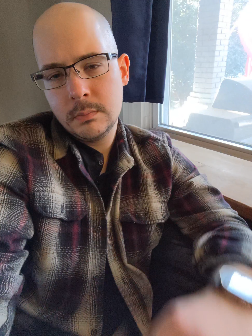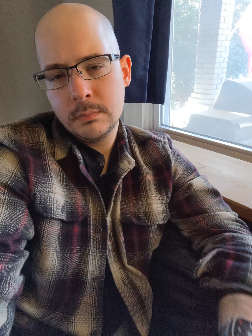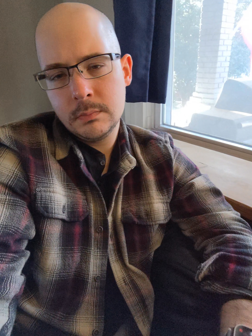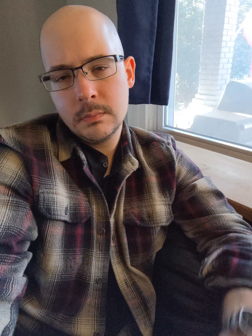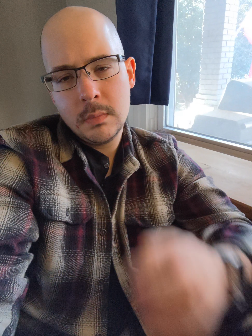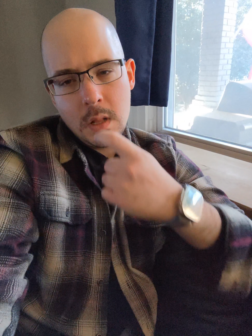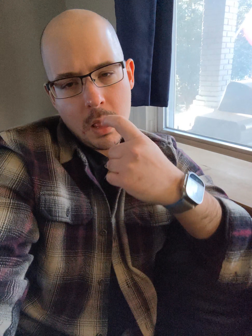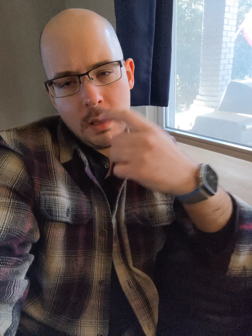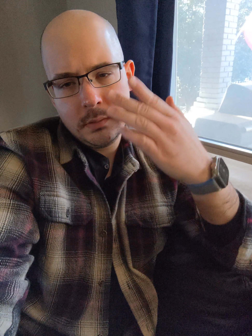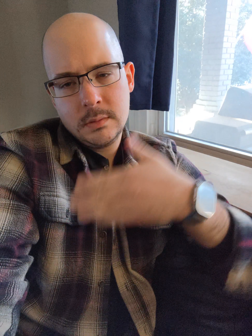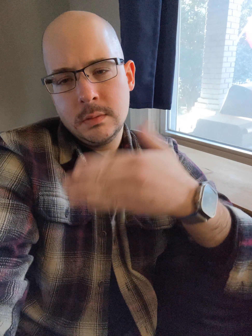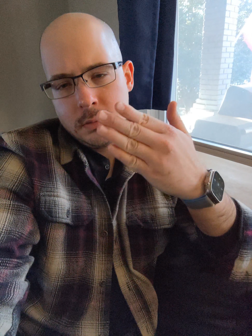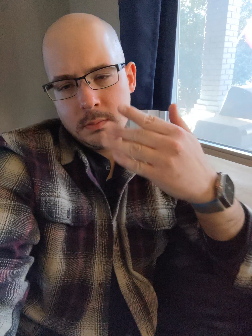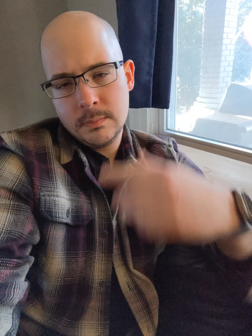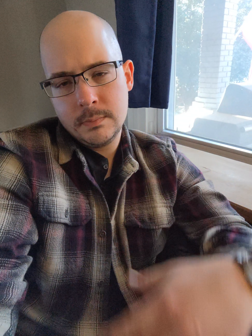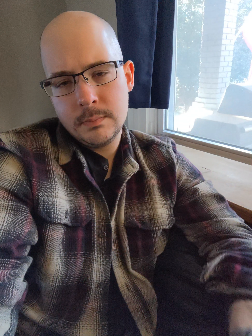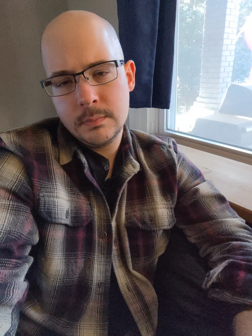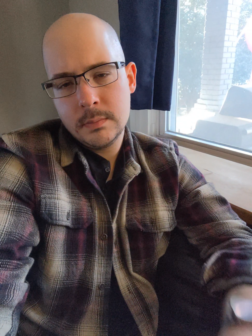window